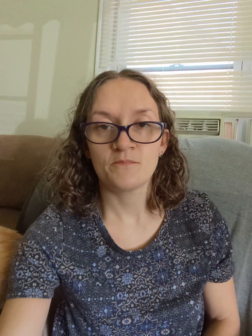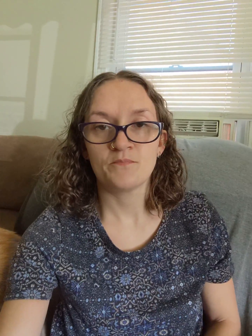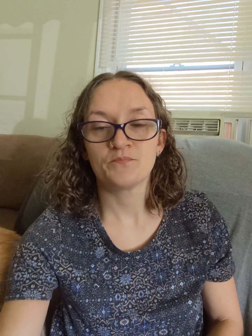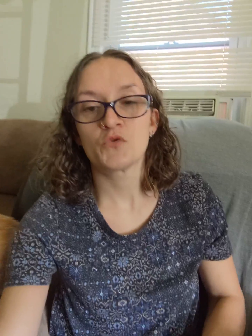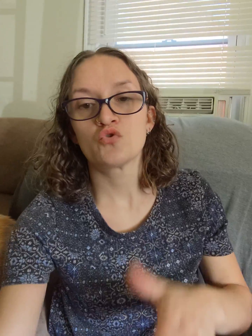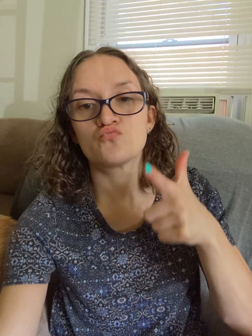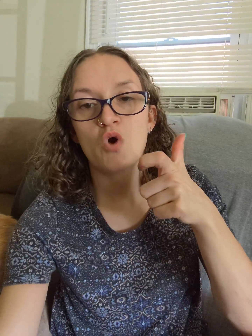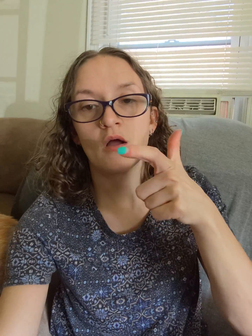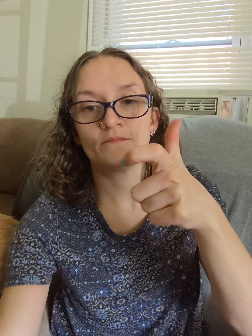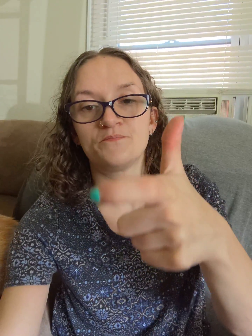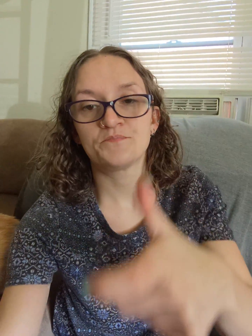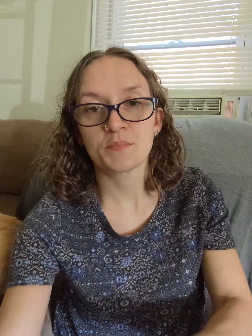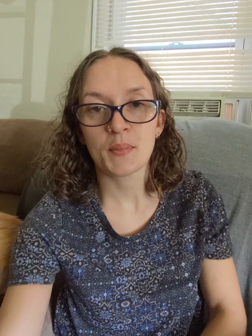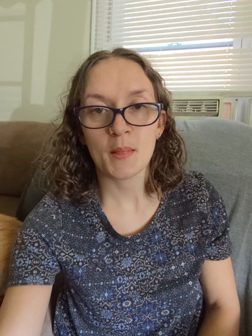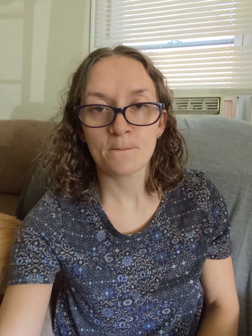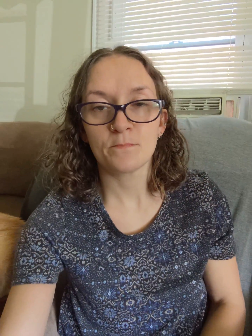run